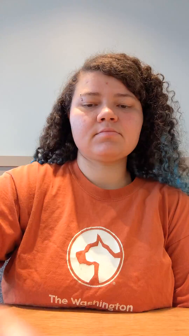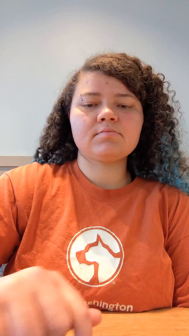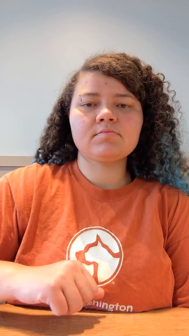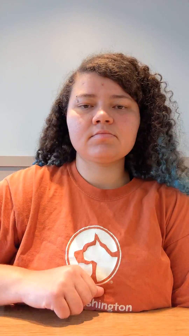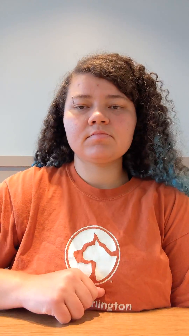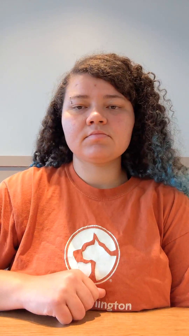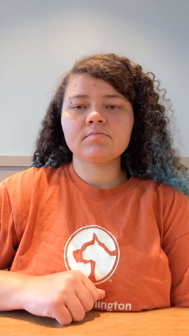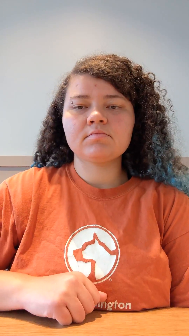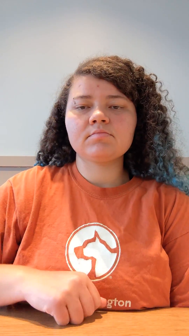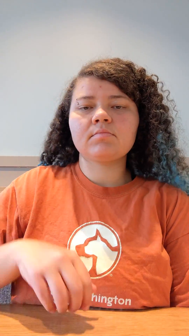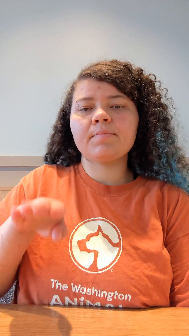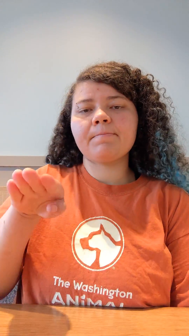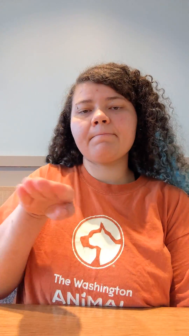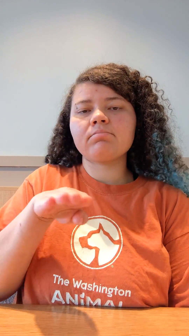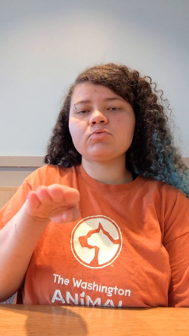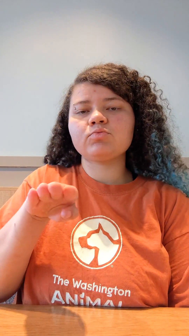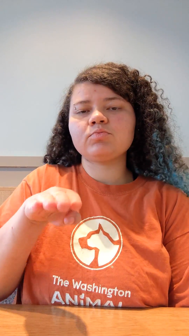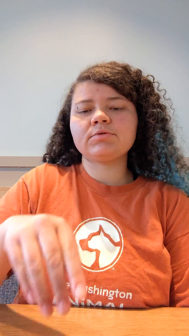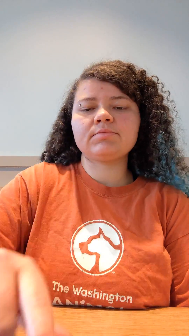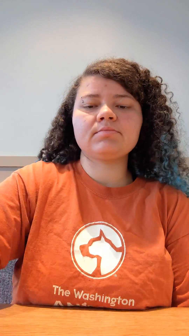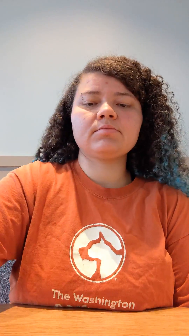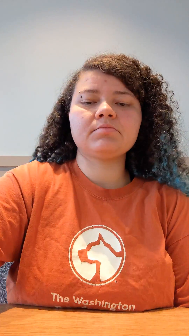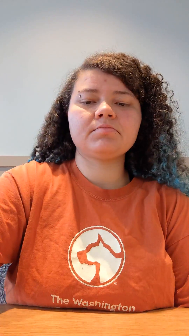boots